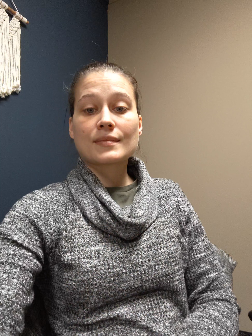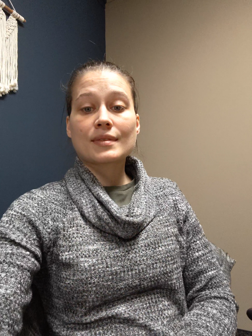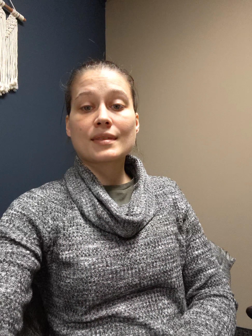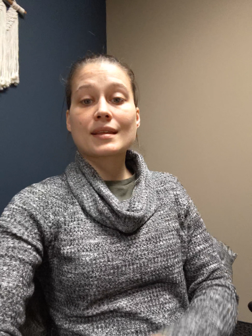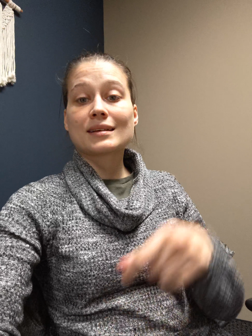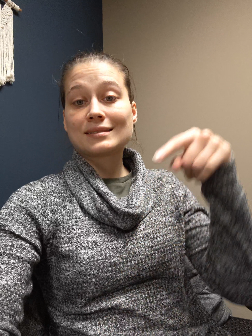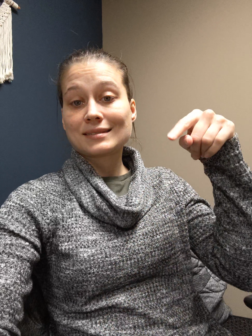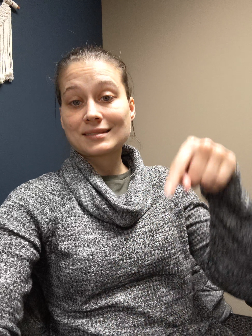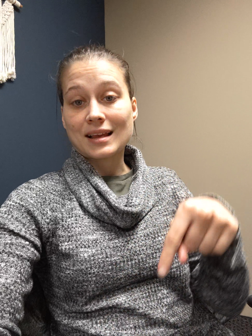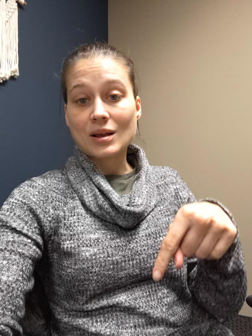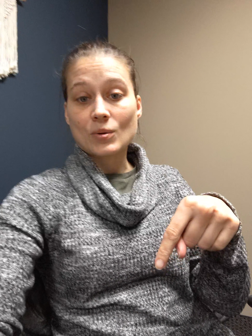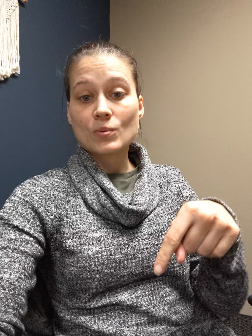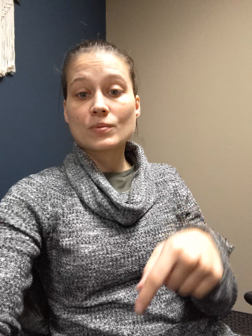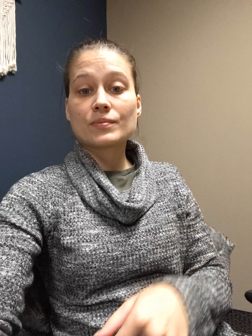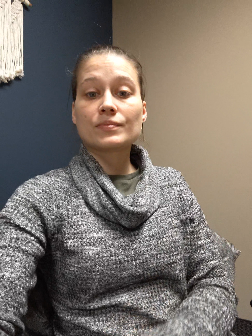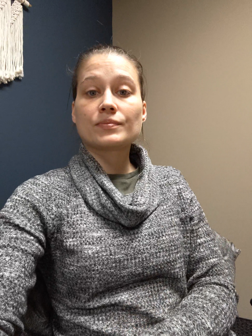down